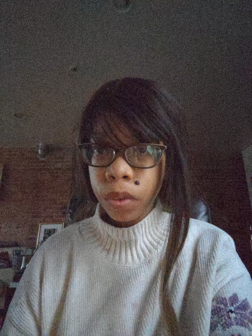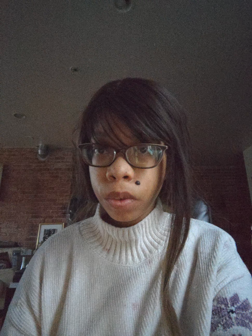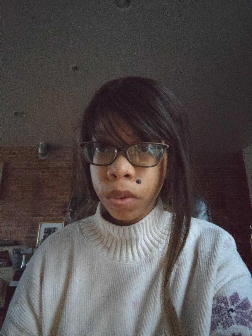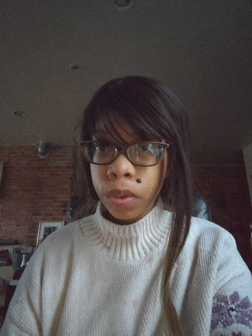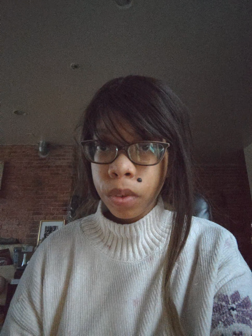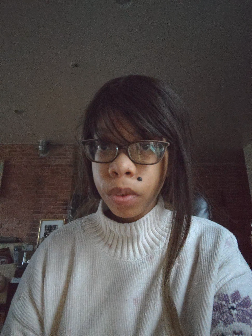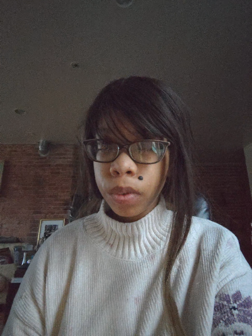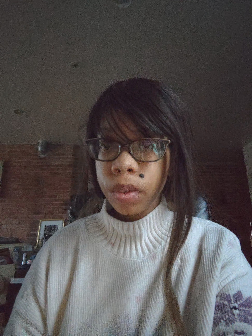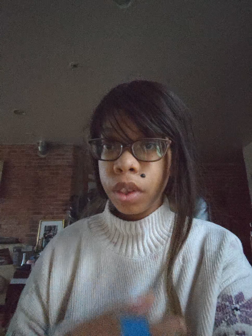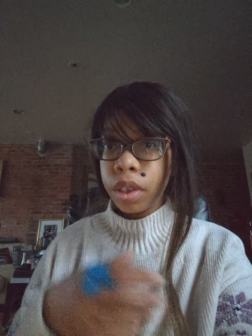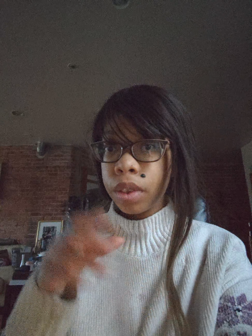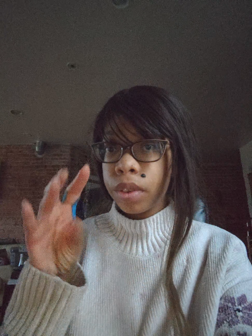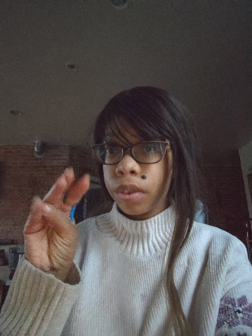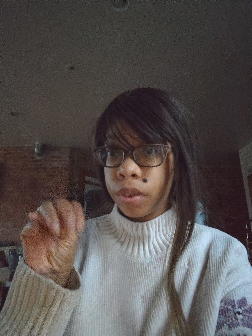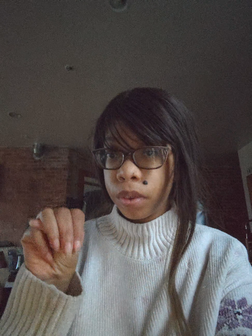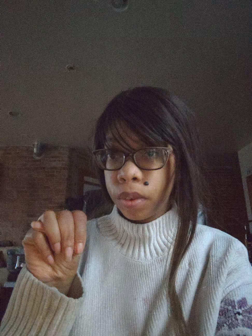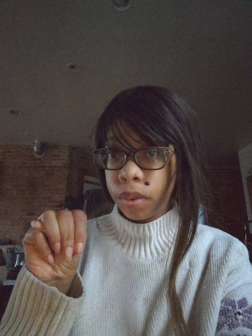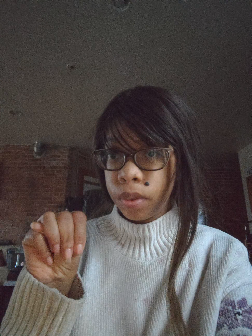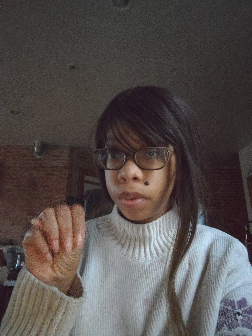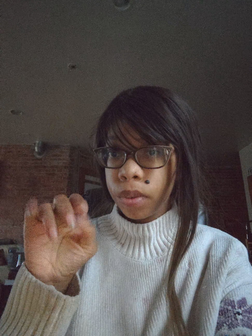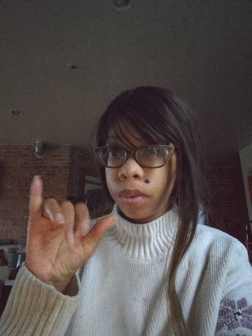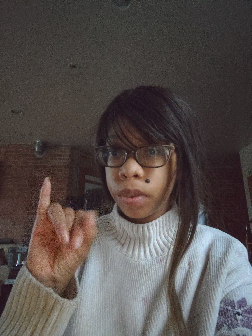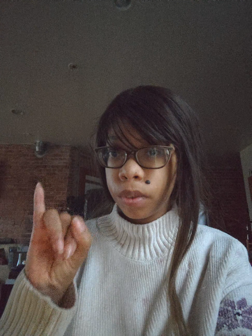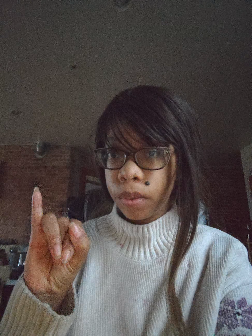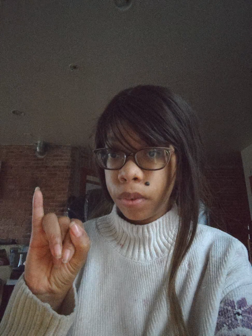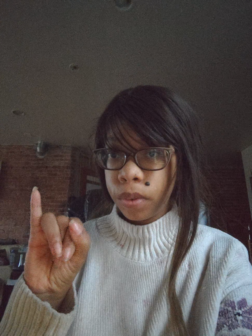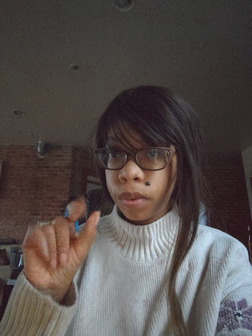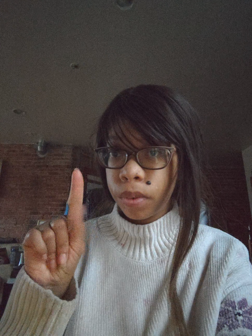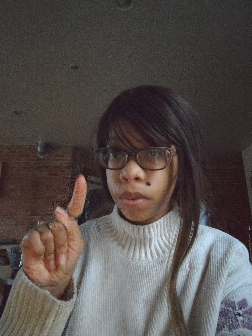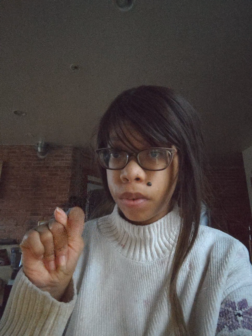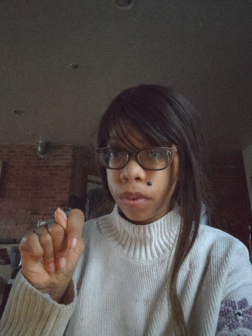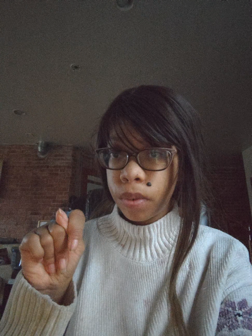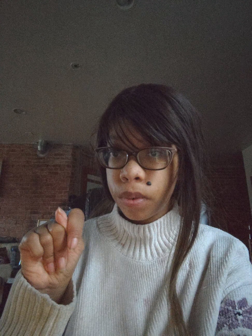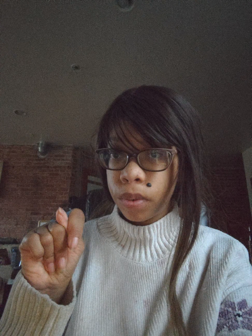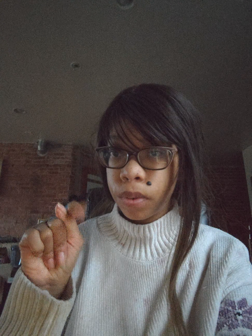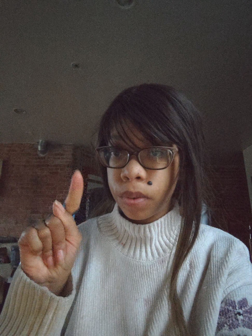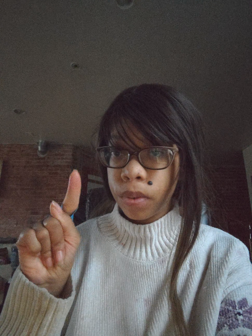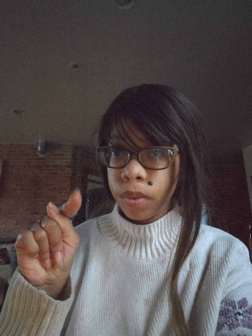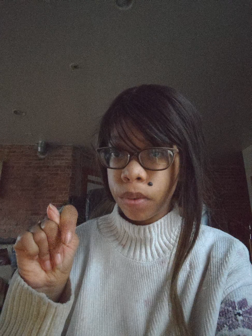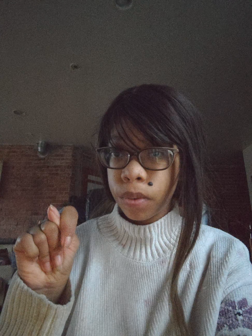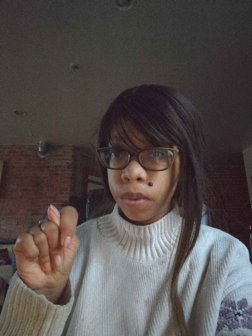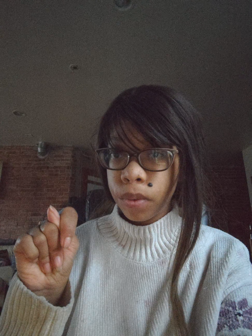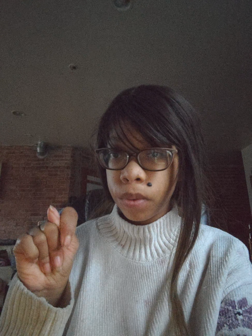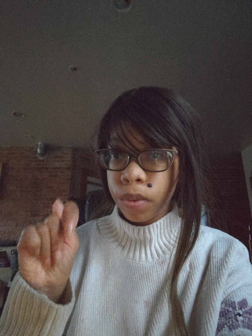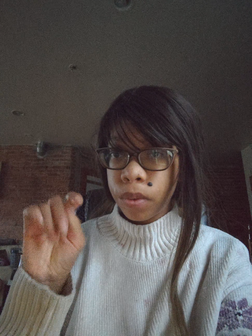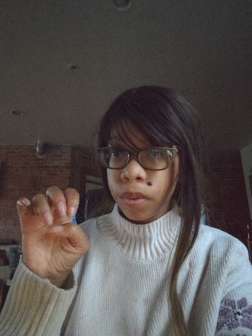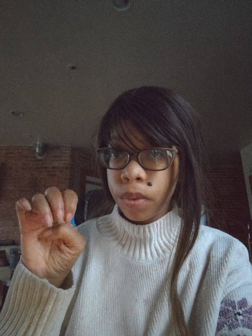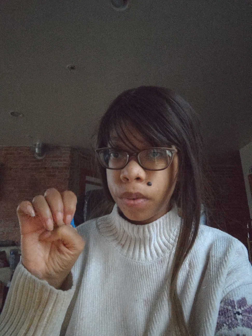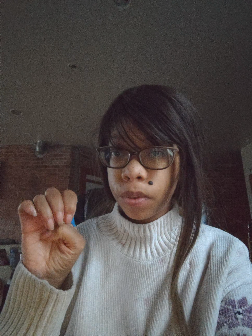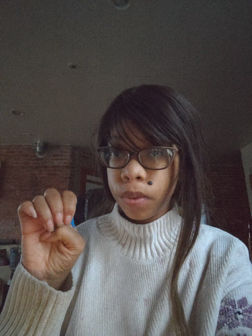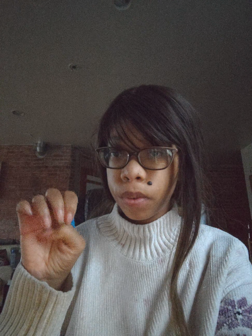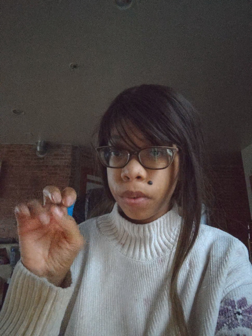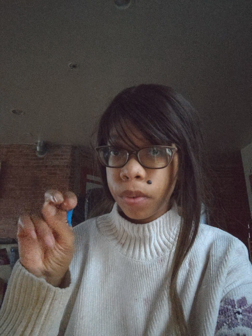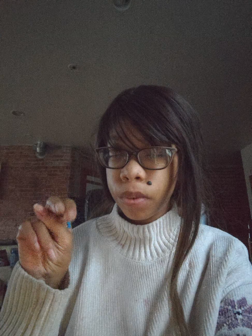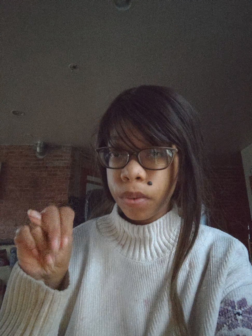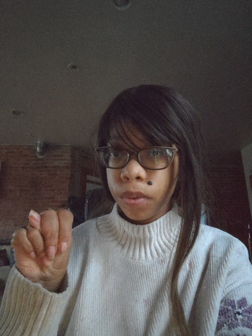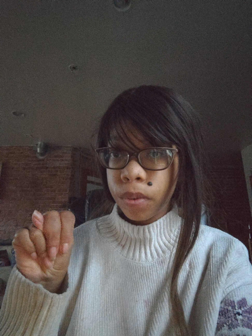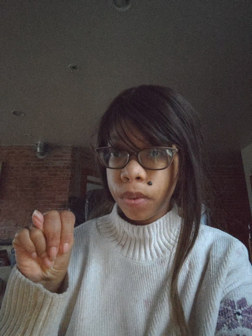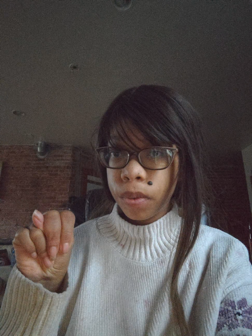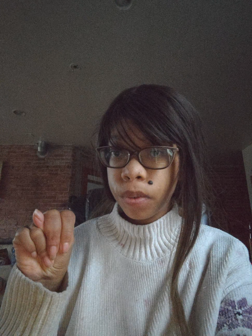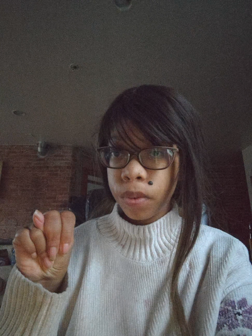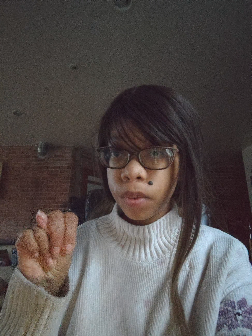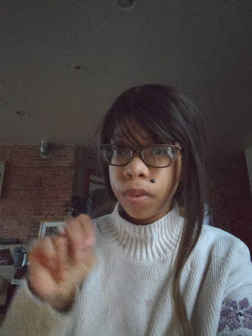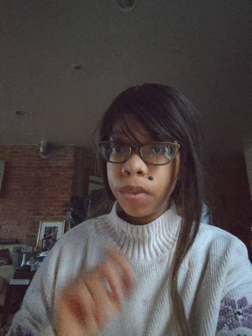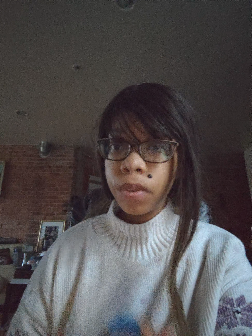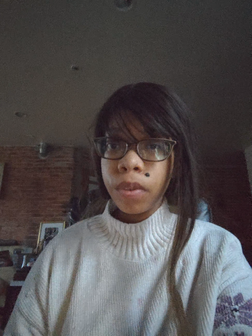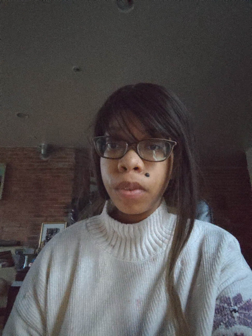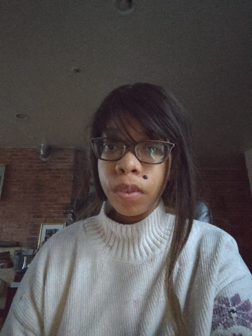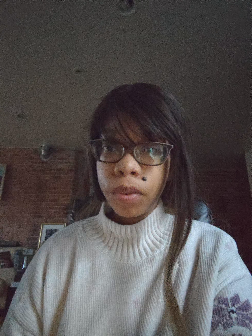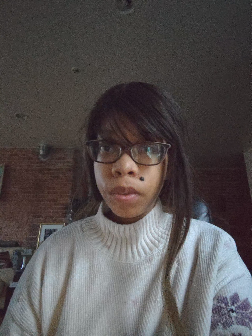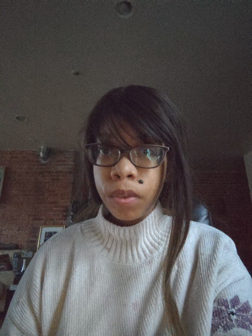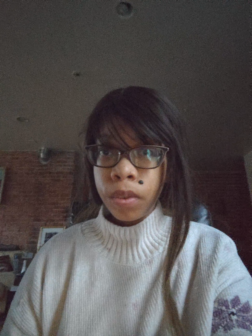mitten